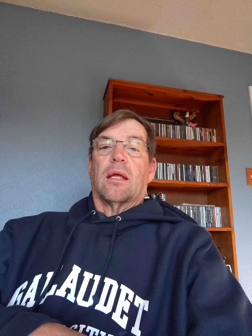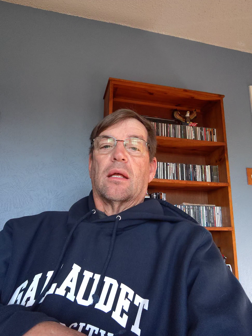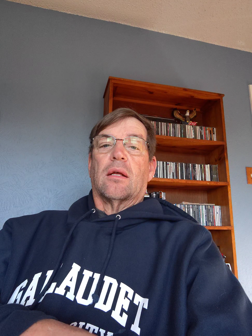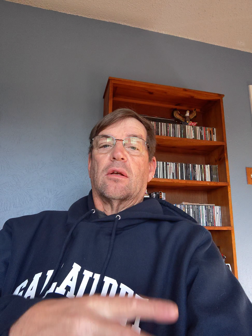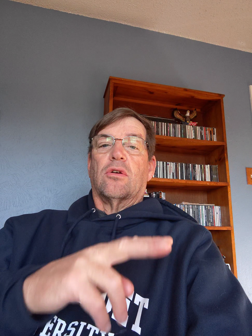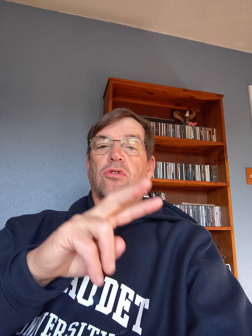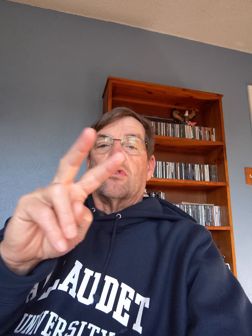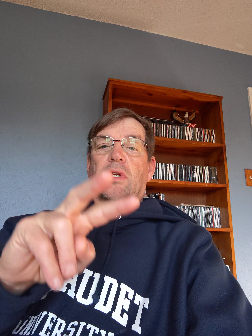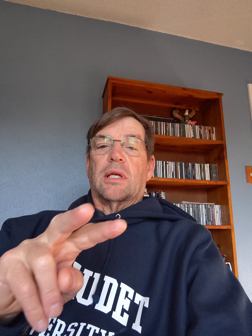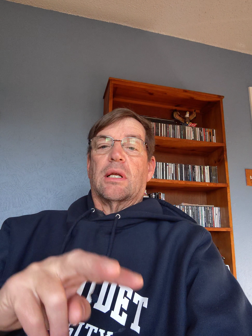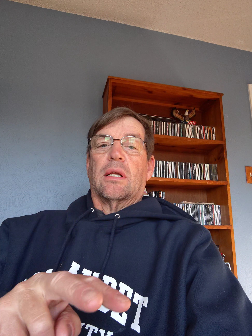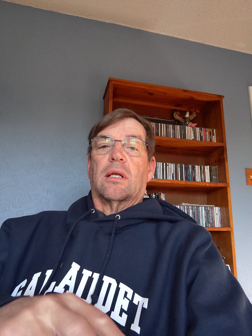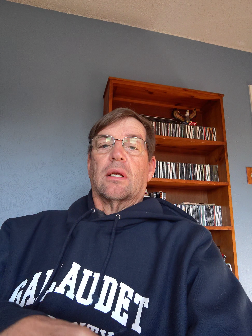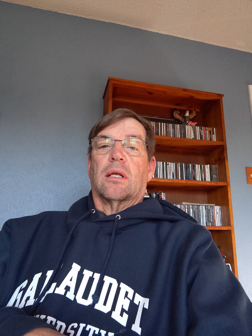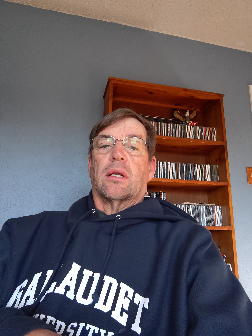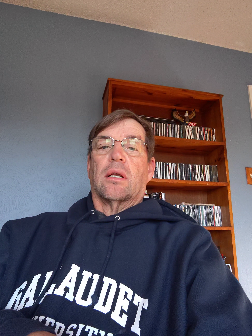read